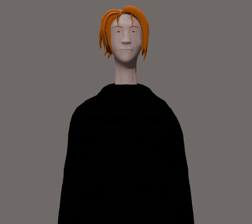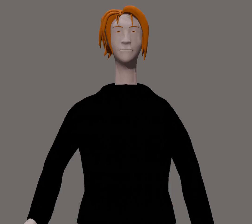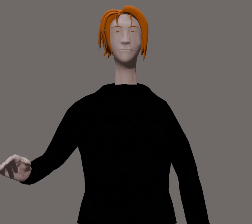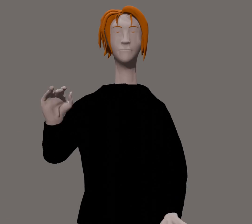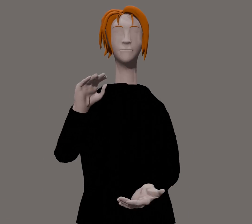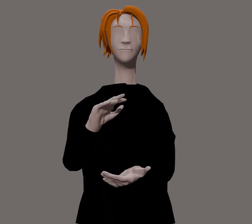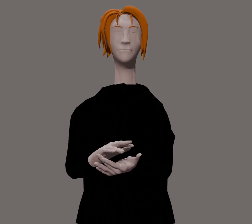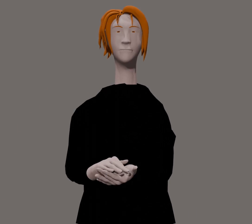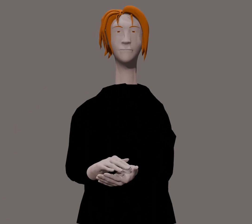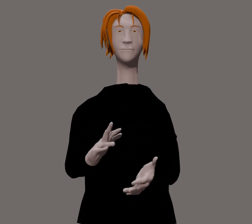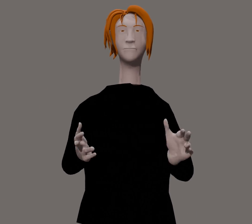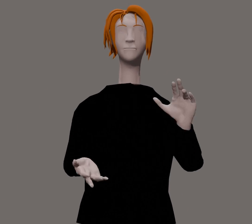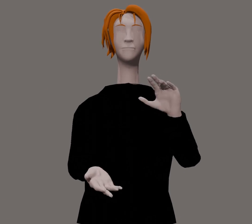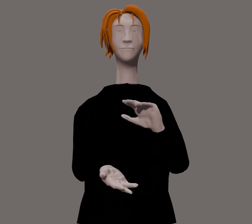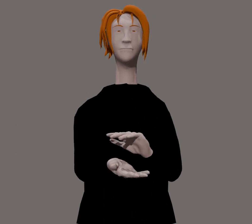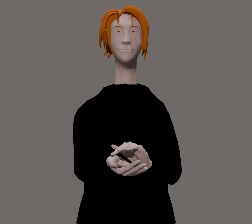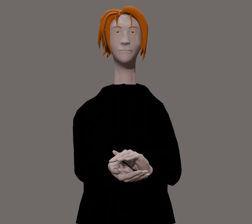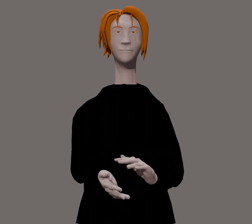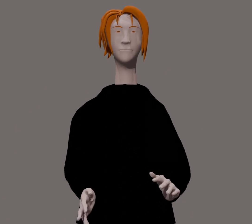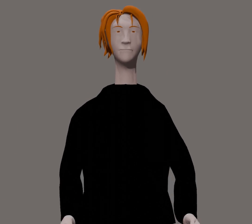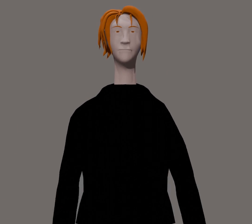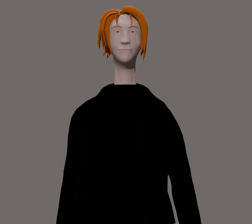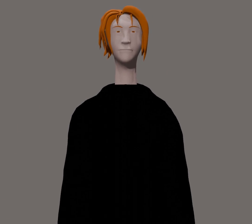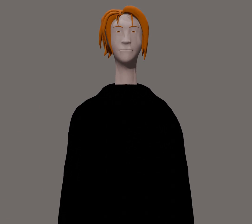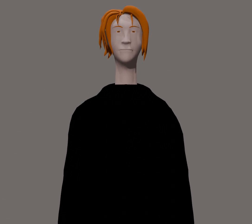Burger